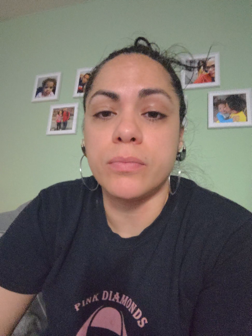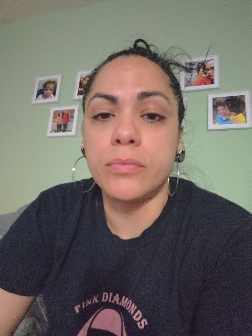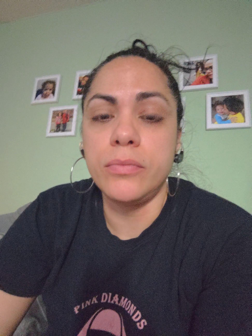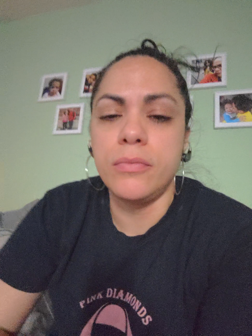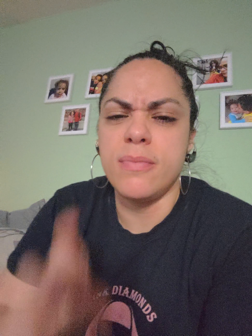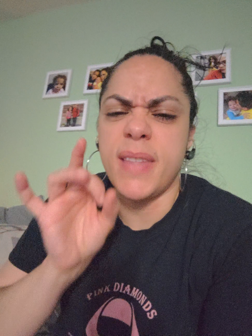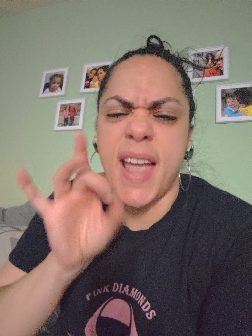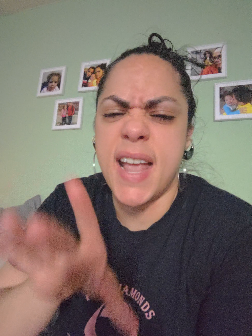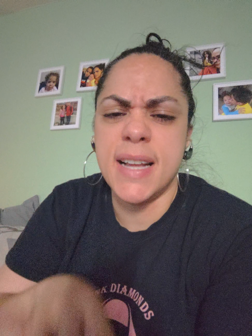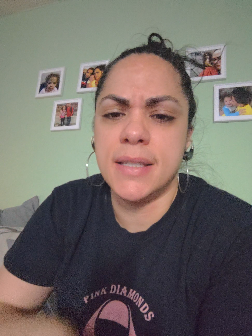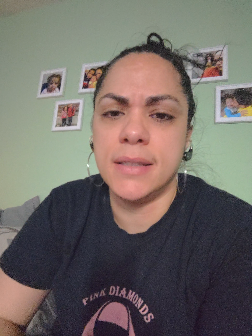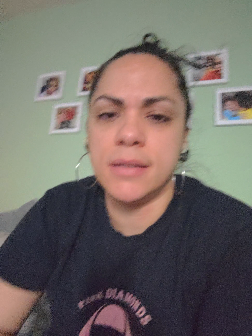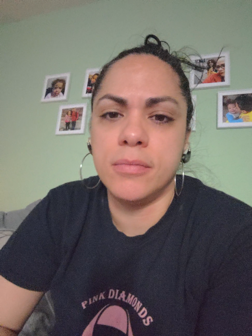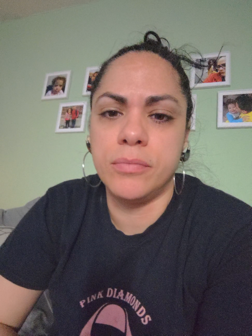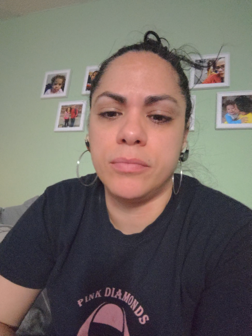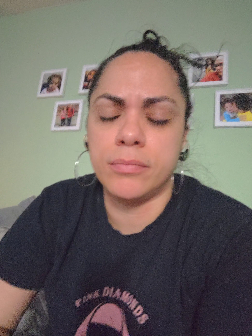hate